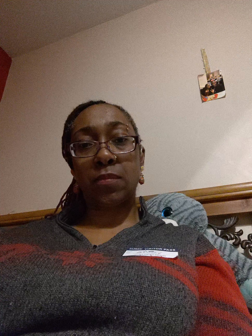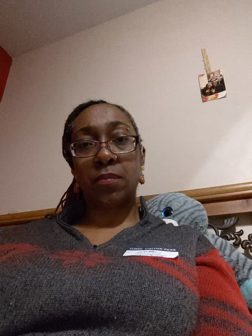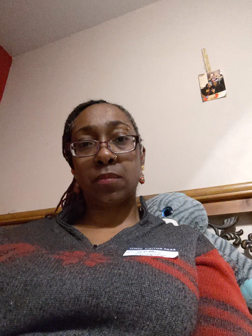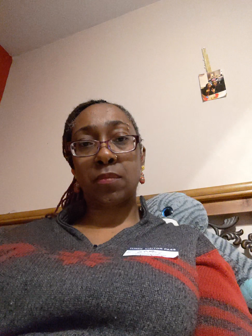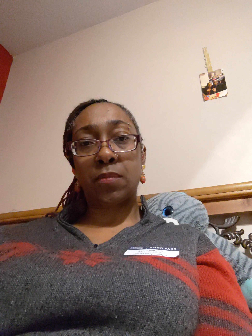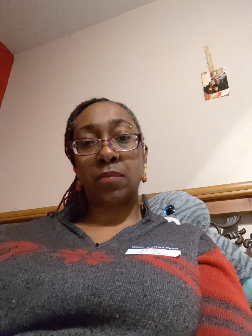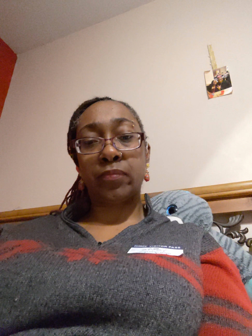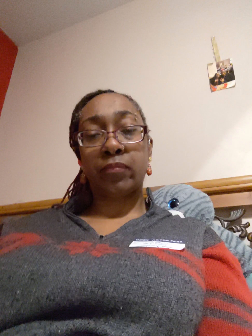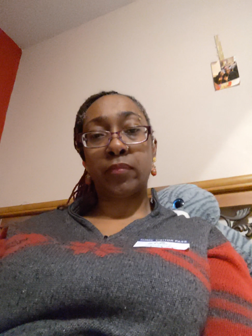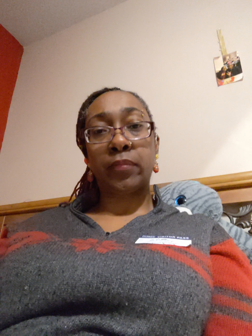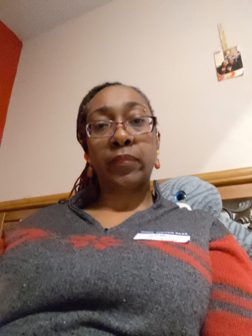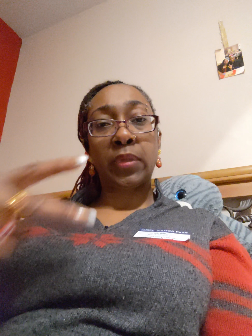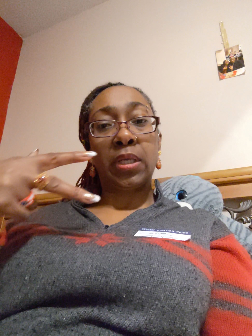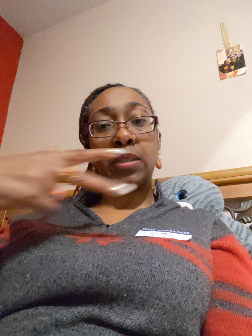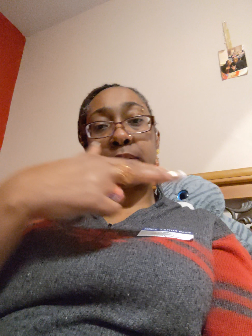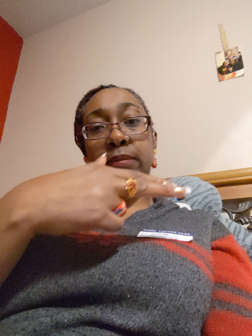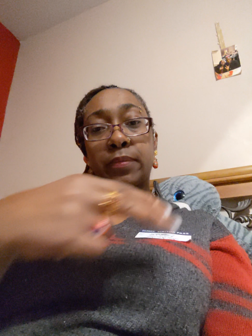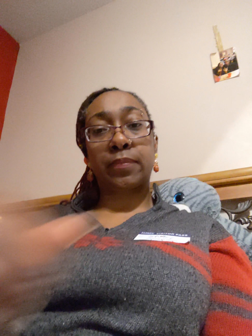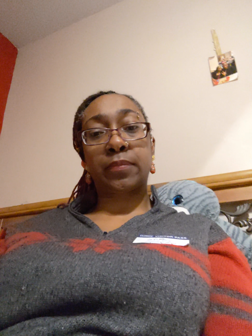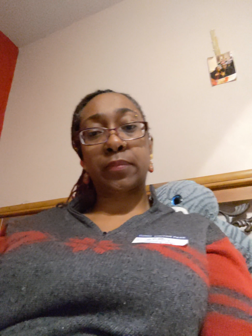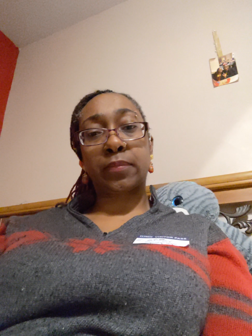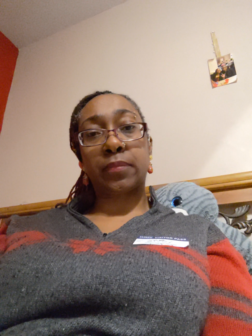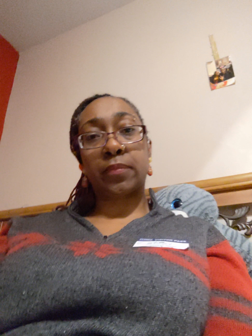cut